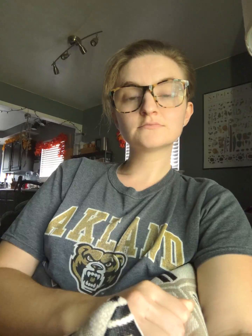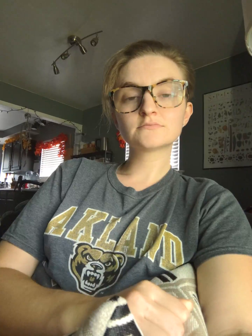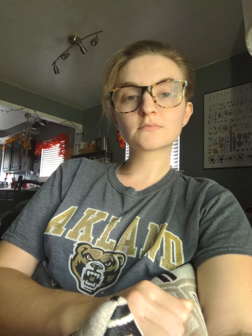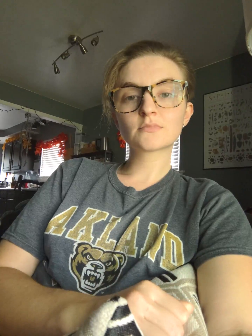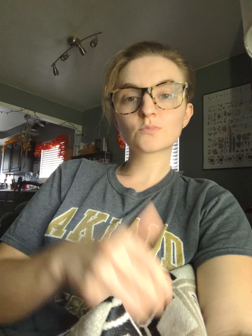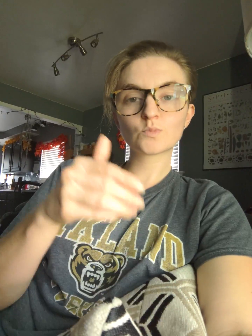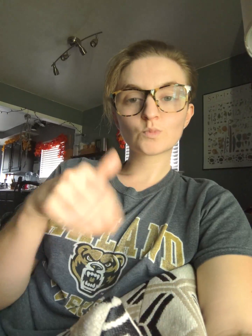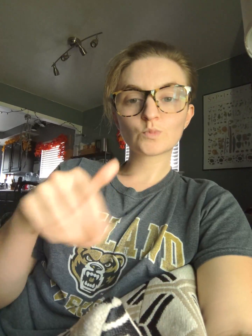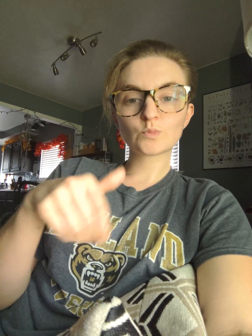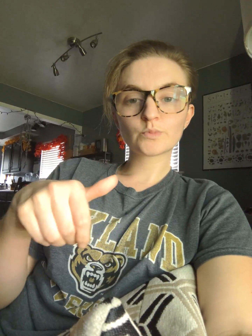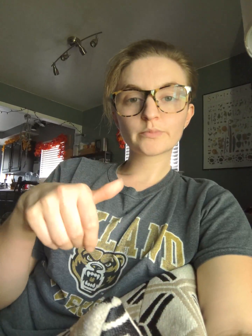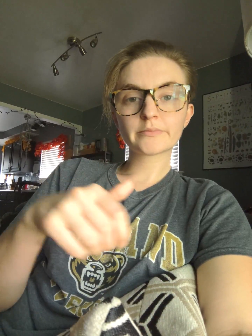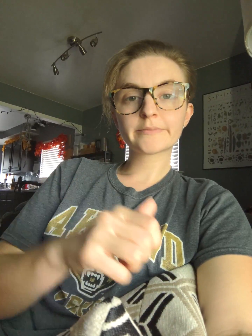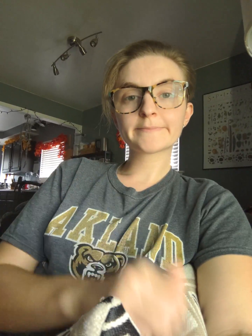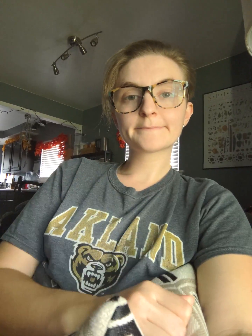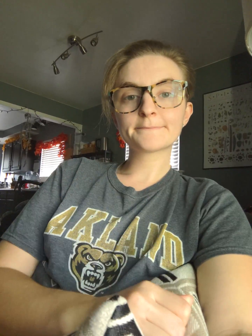shorts